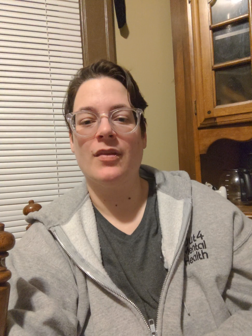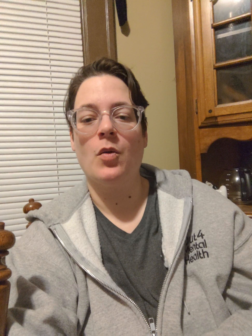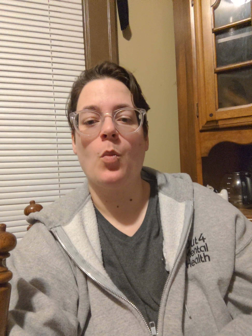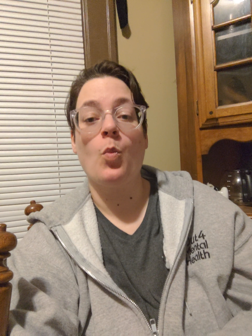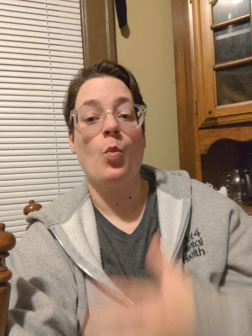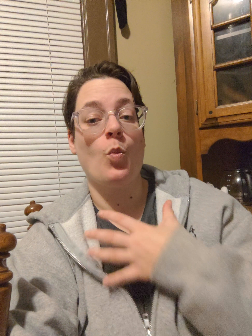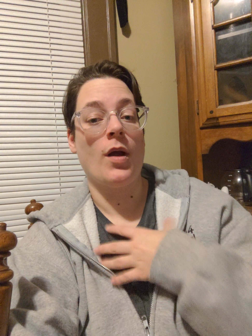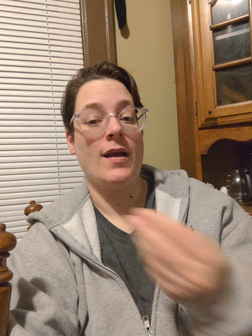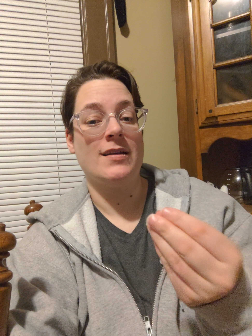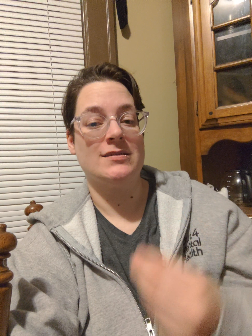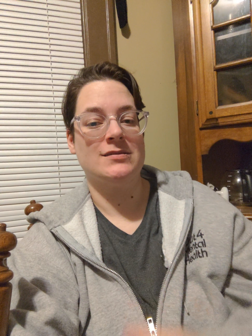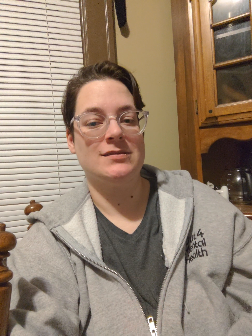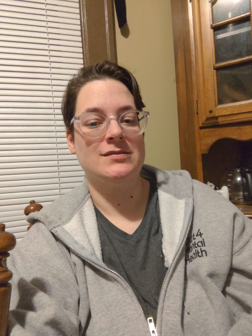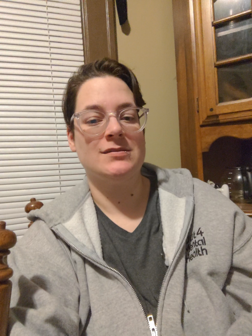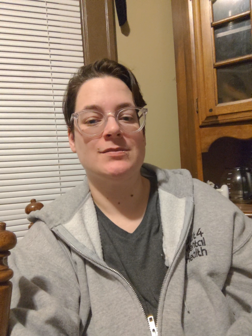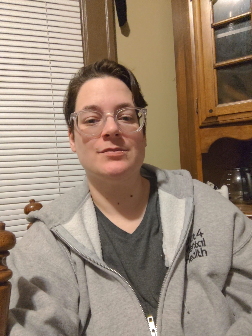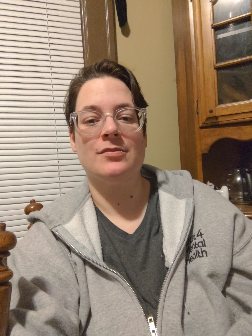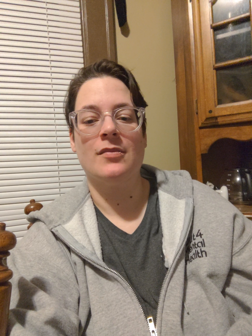white